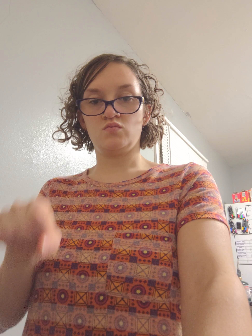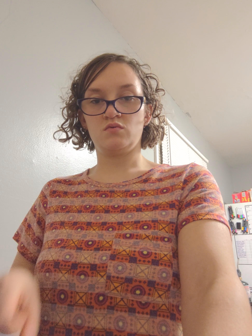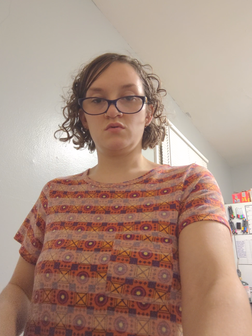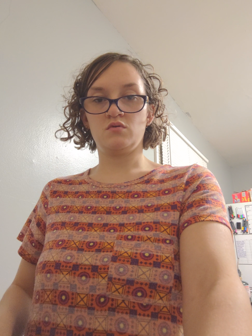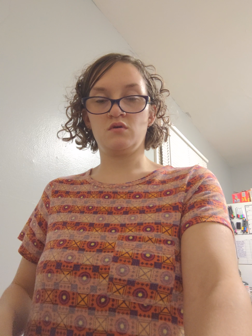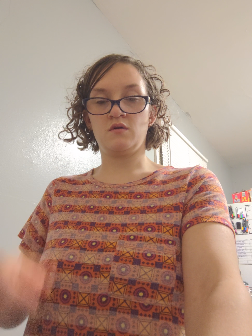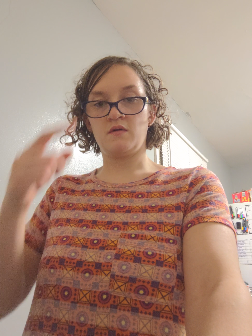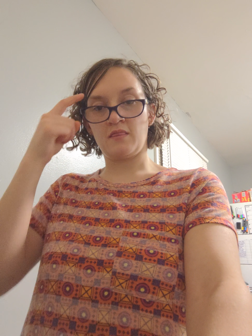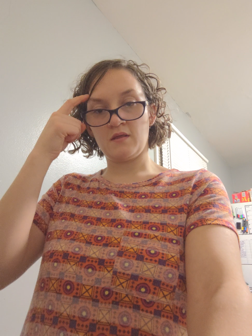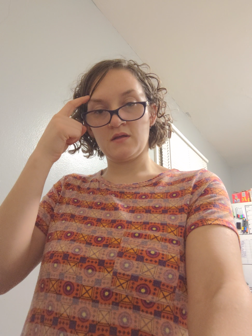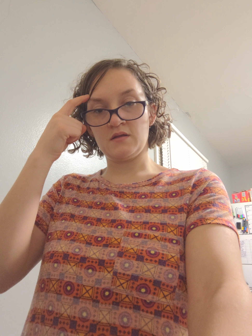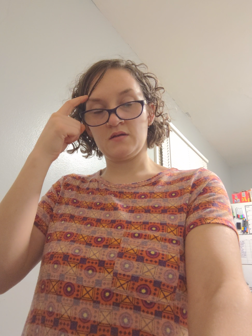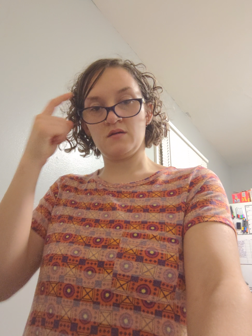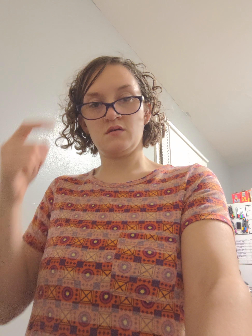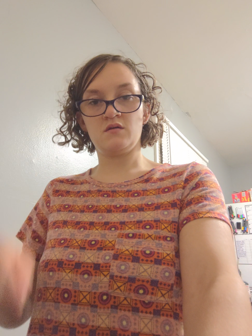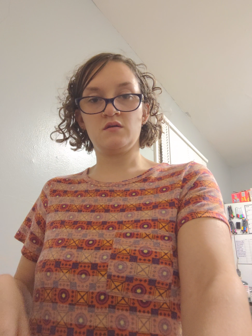think